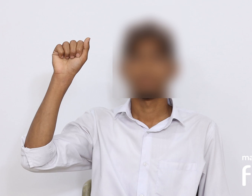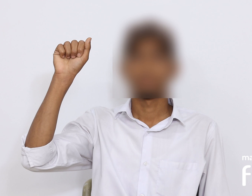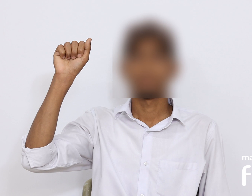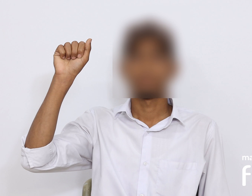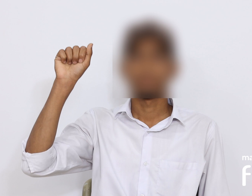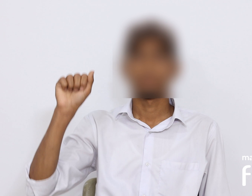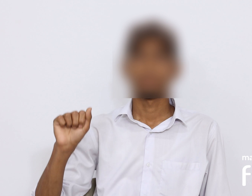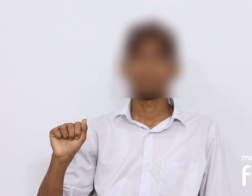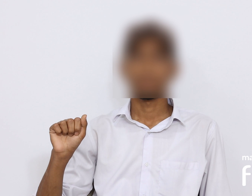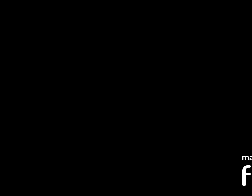آ